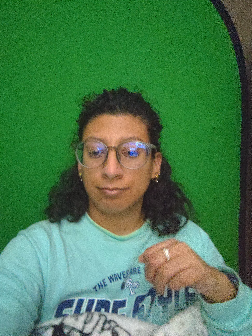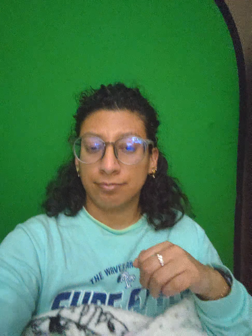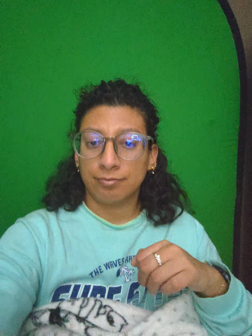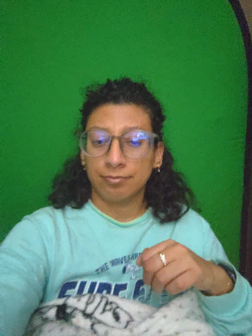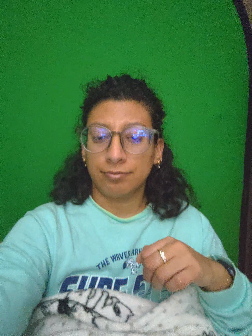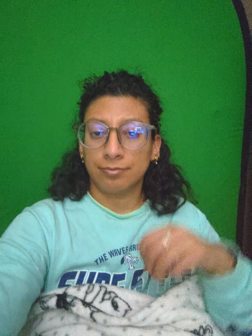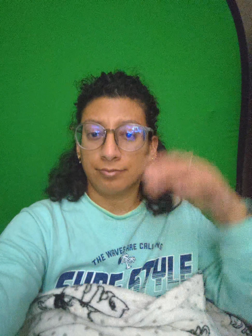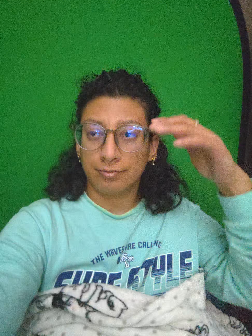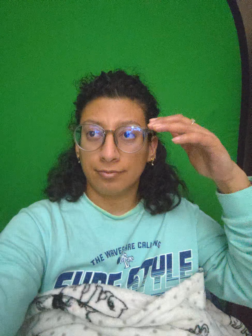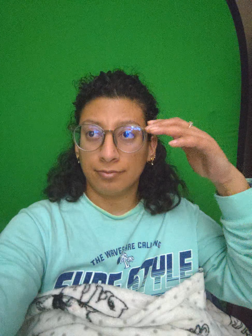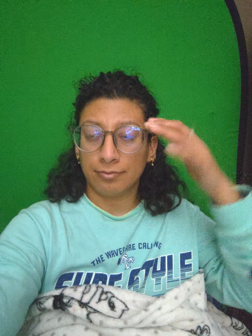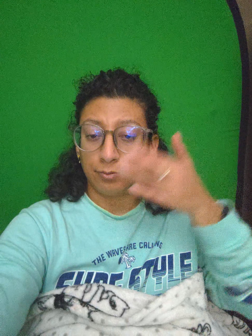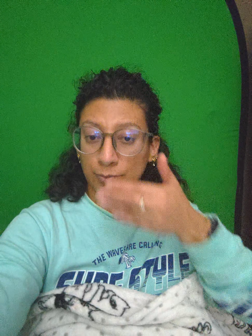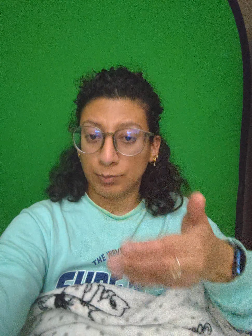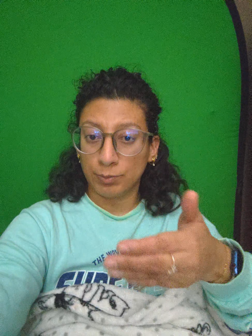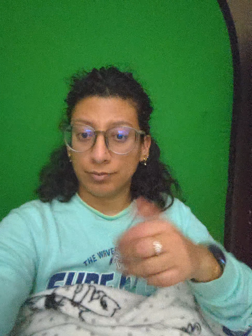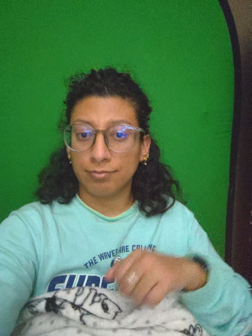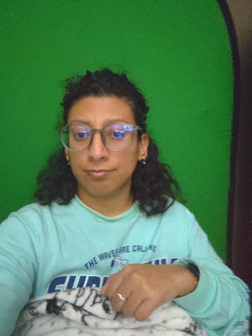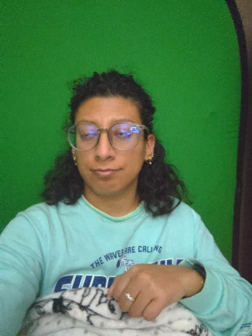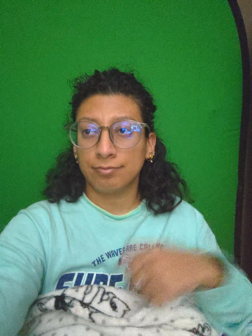close